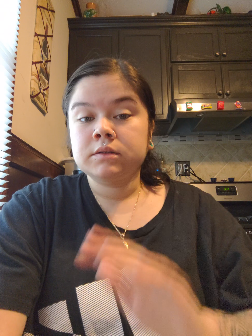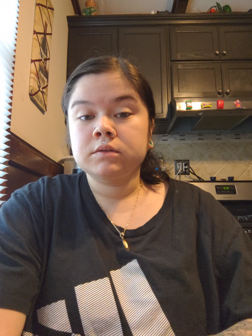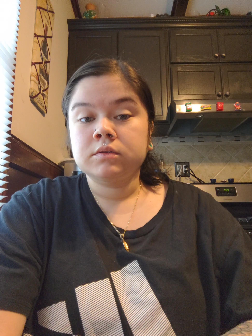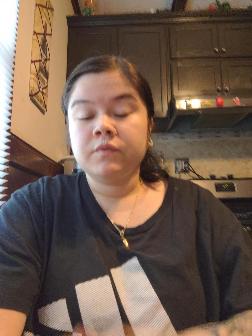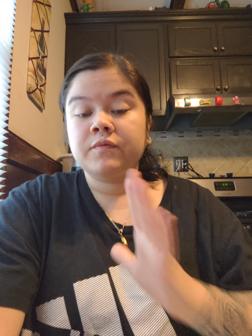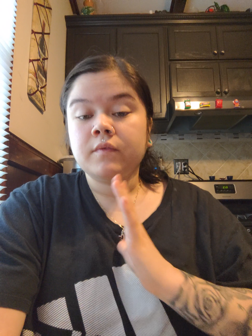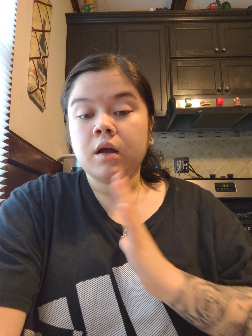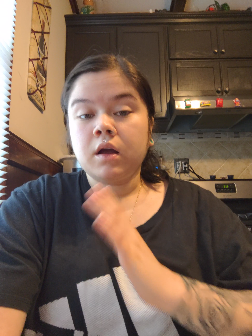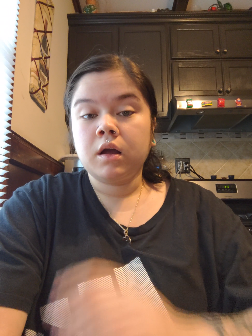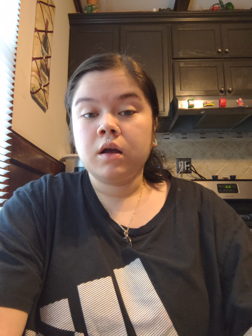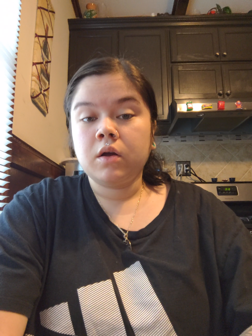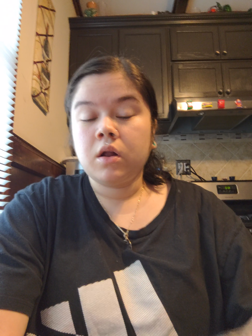fine